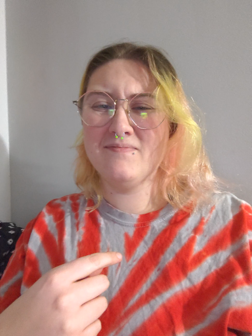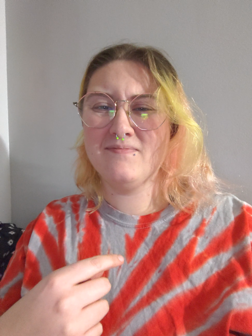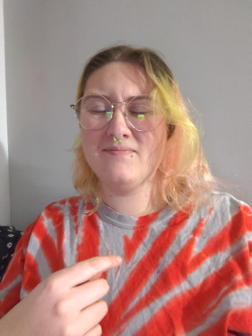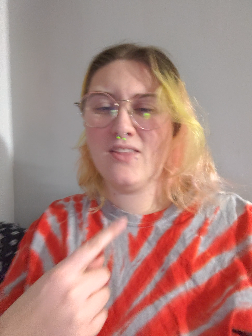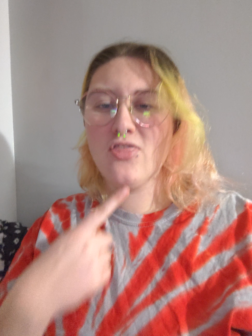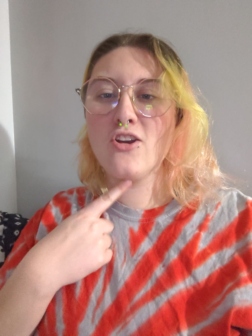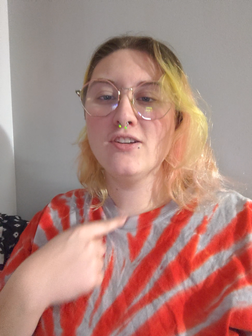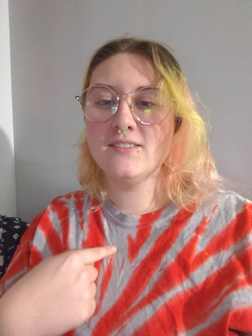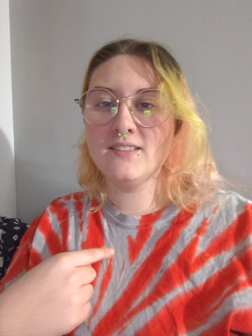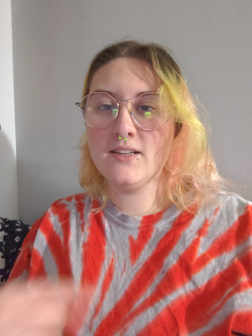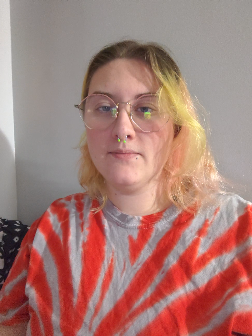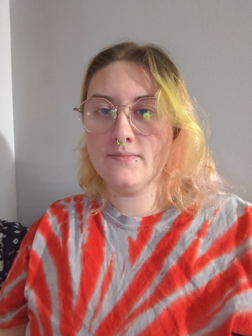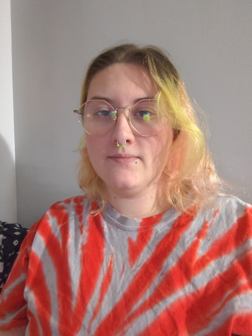thirsty